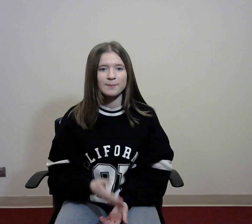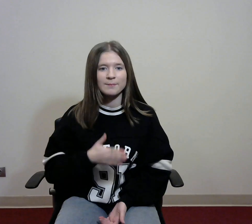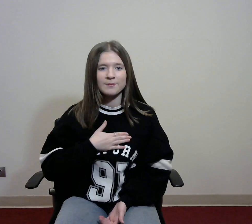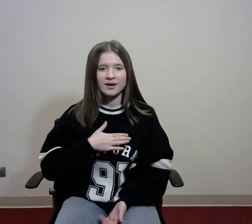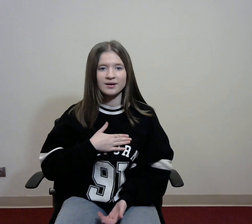mənim